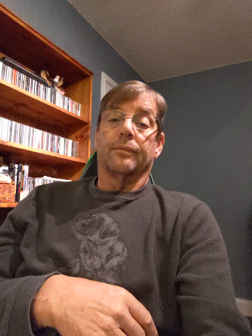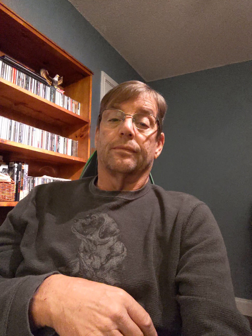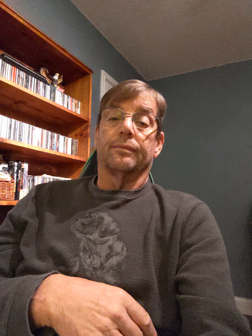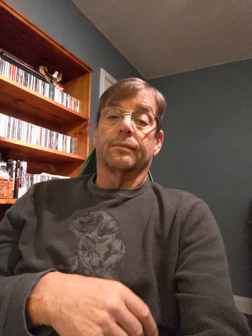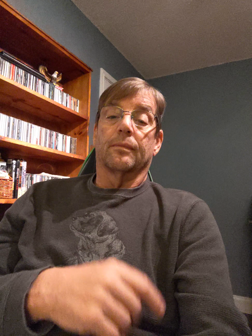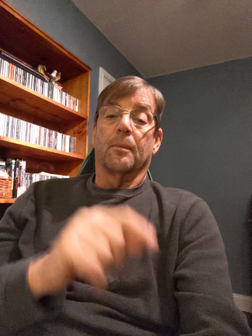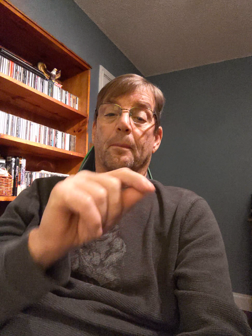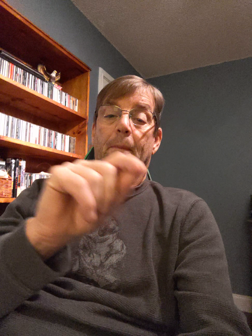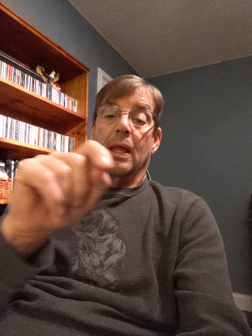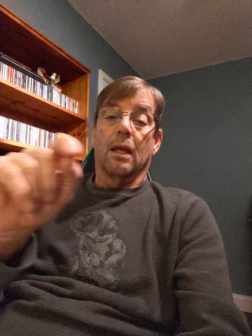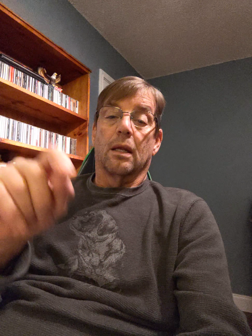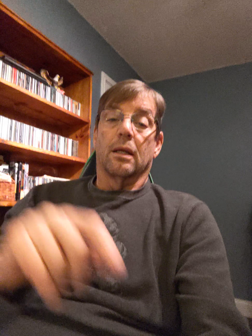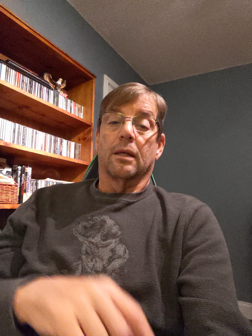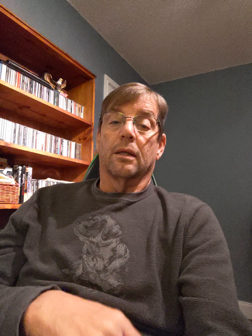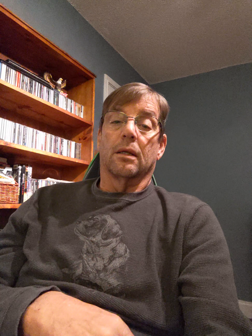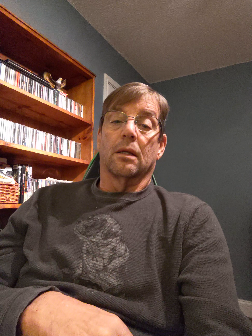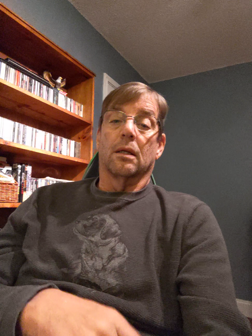pen